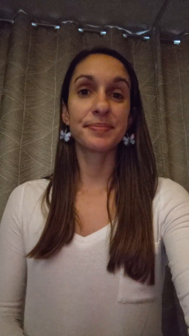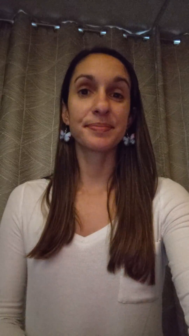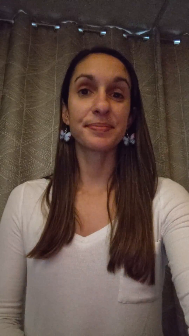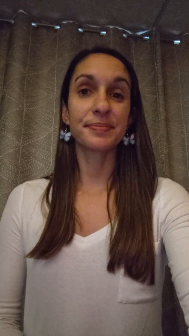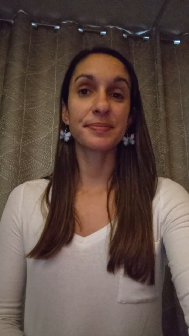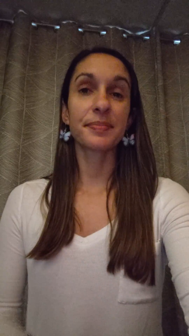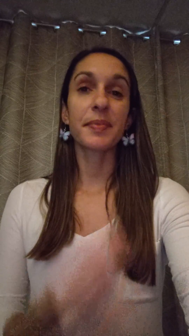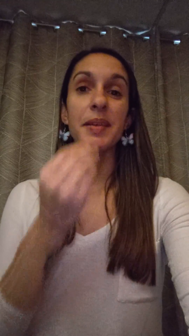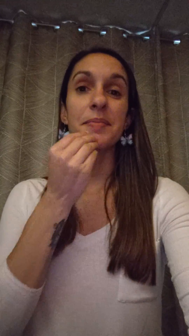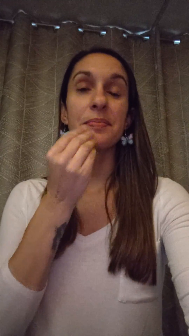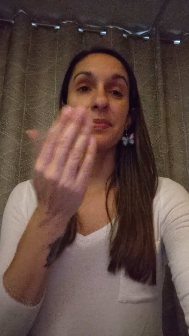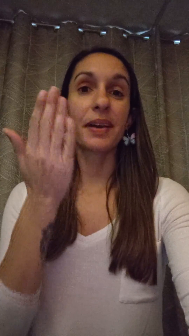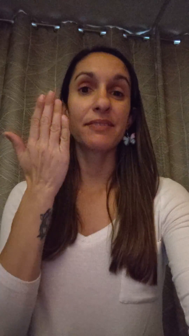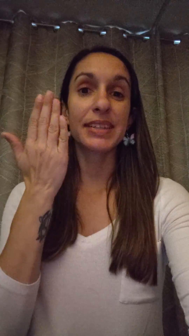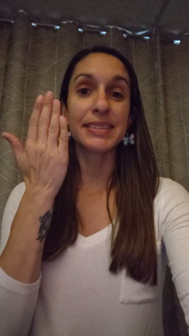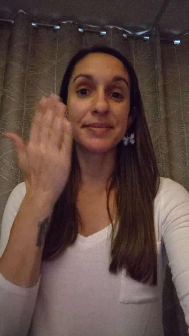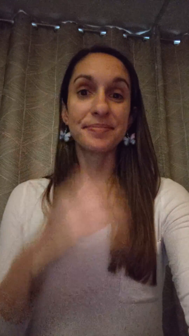breakfast